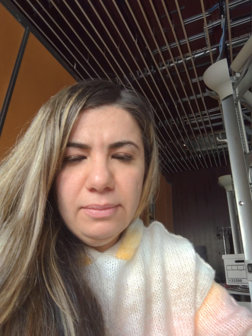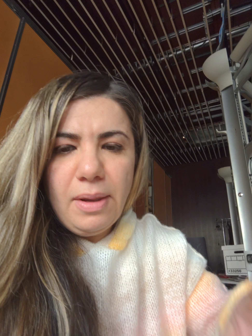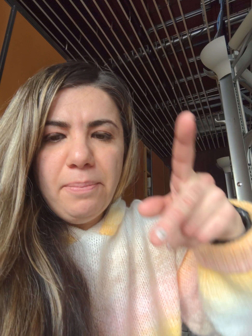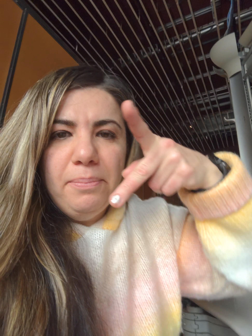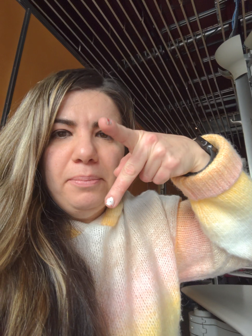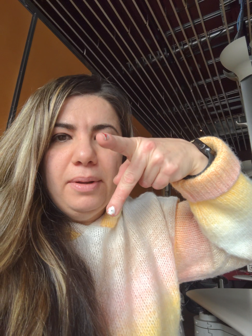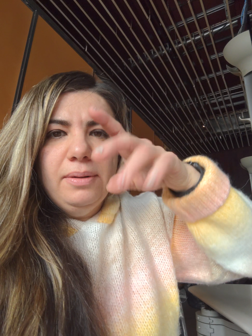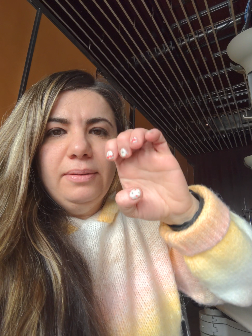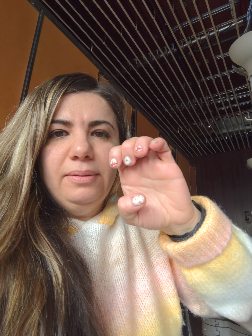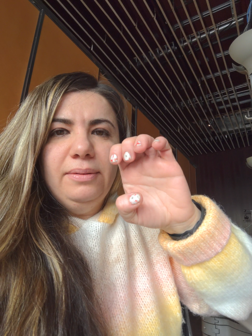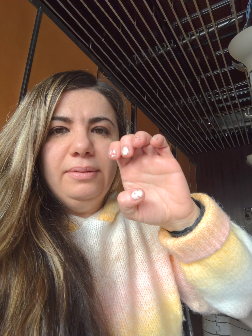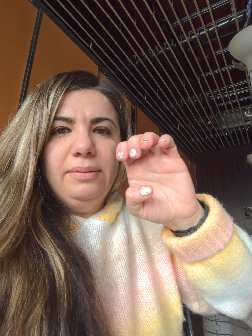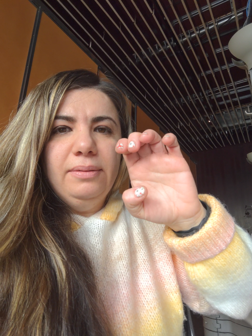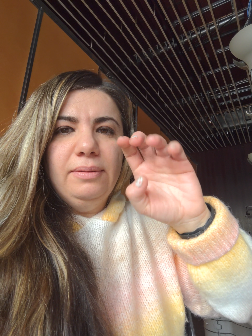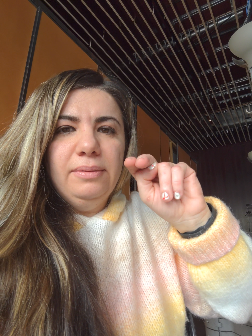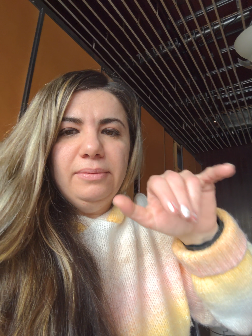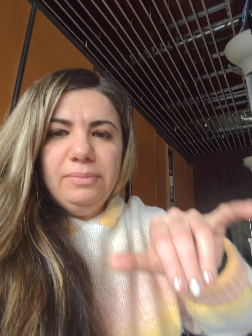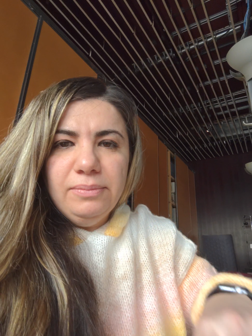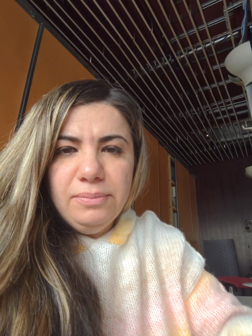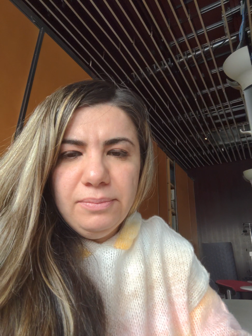penny